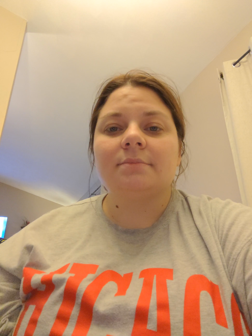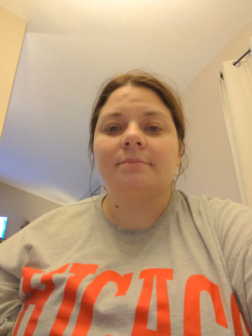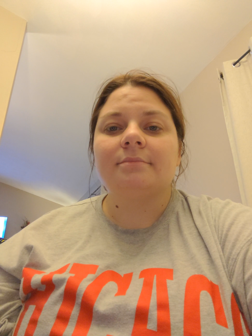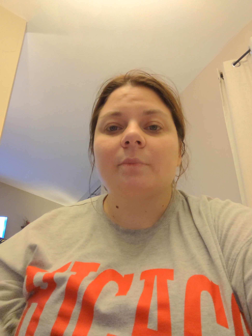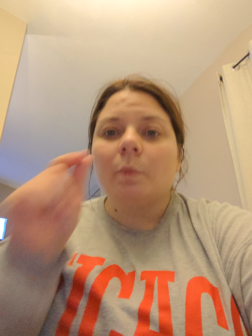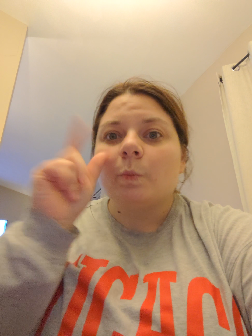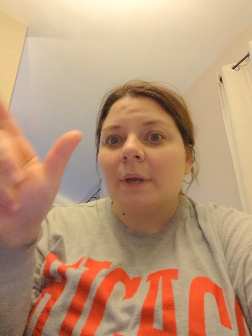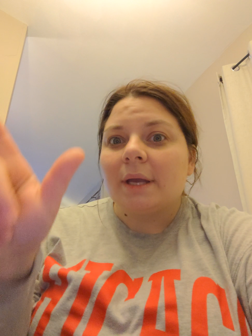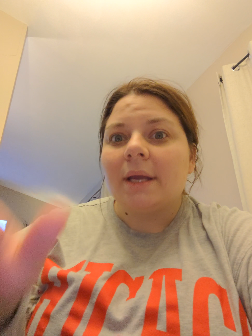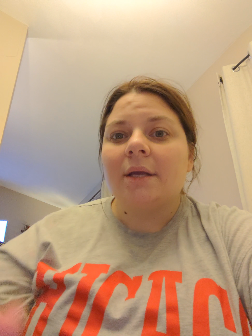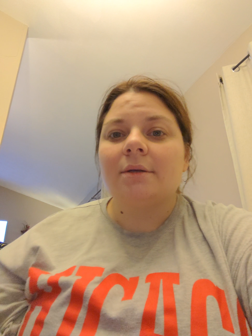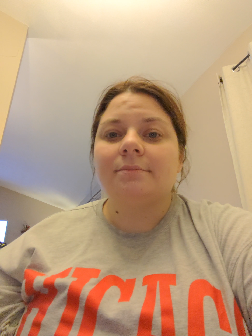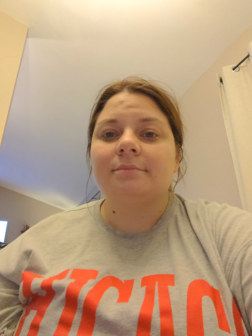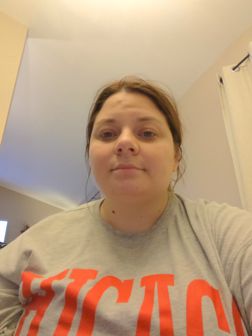awake